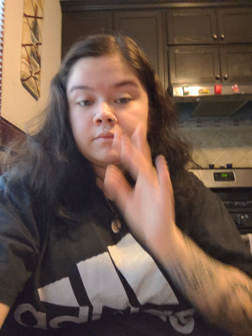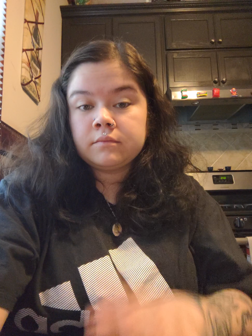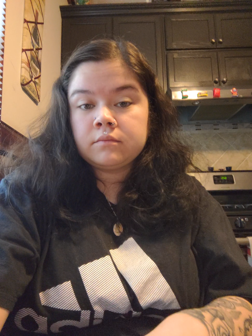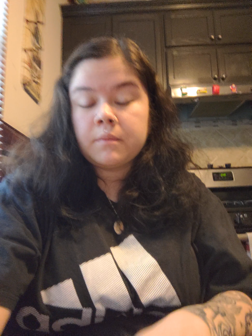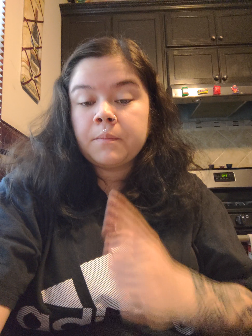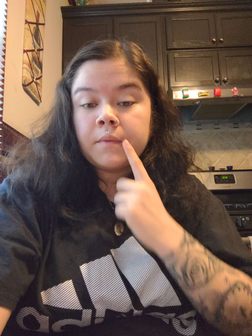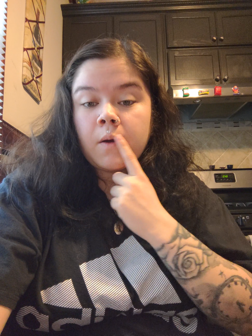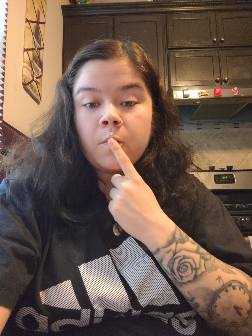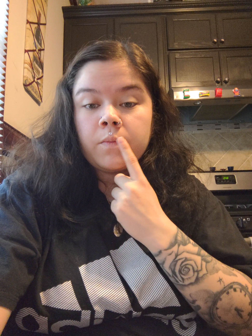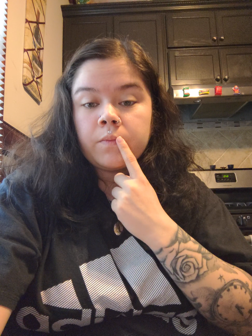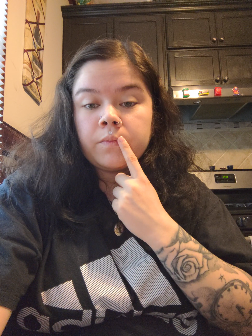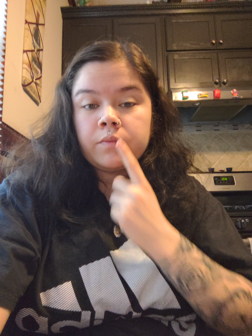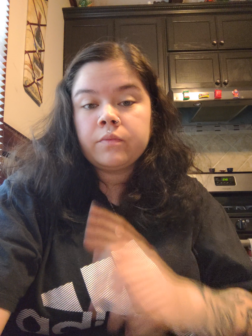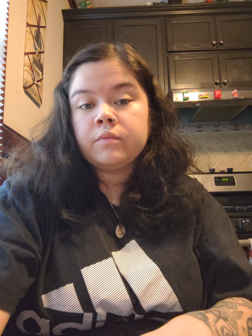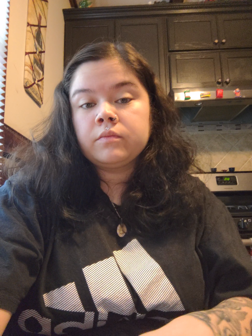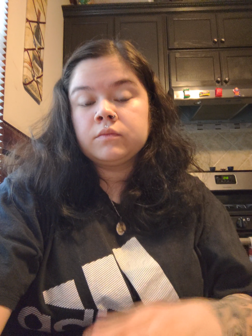mouth